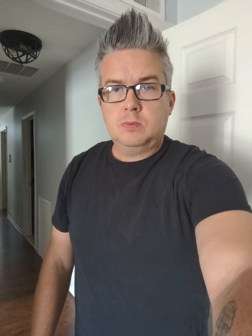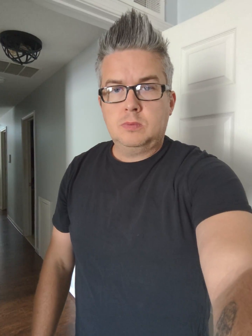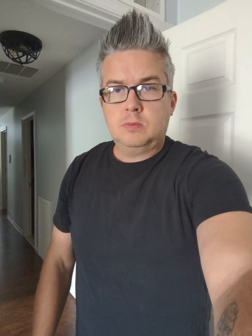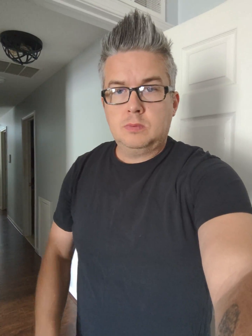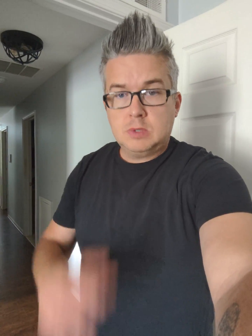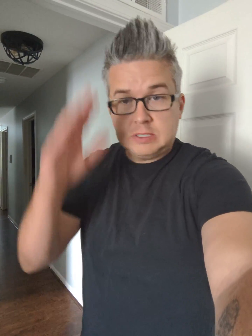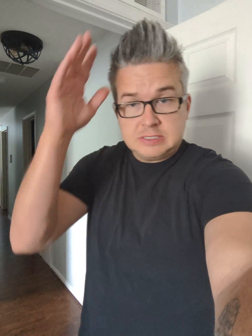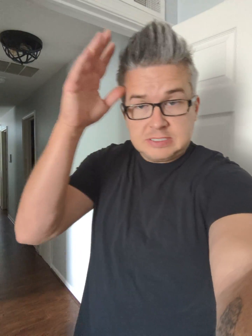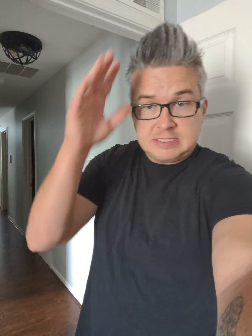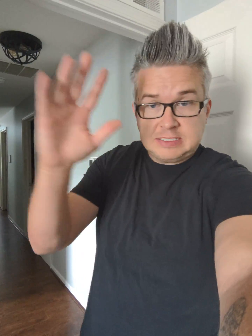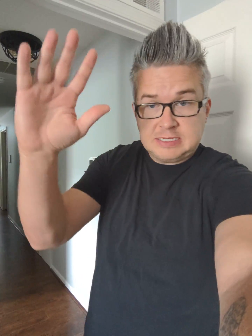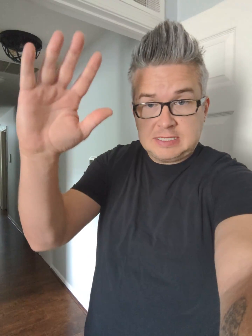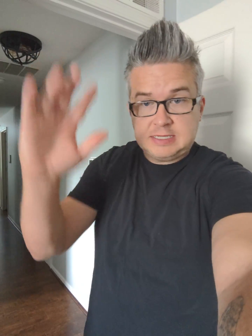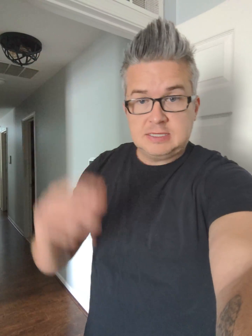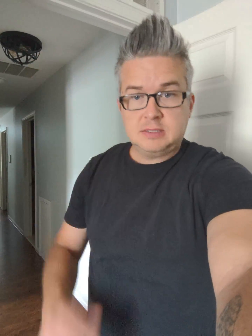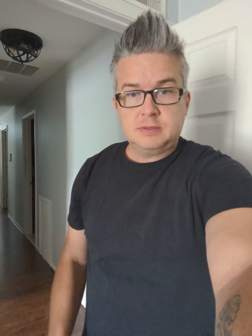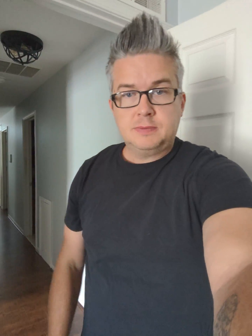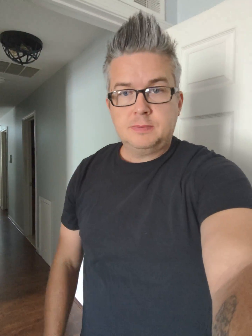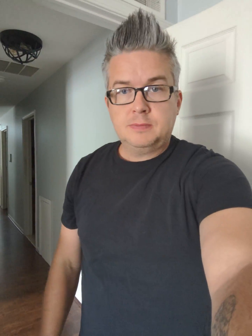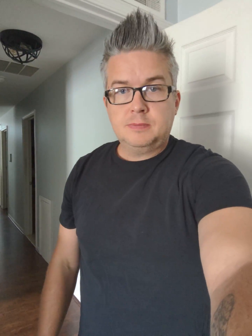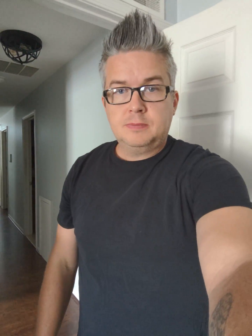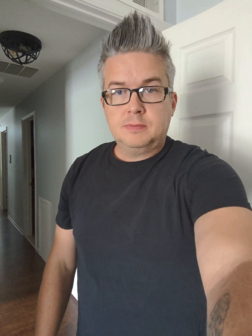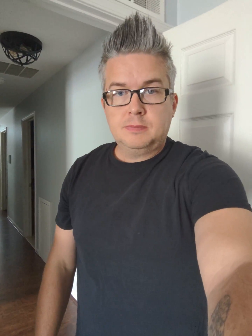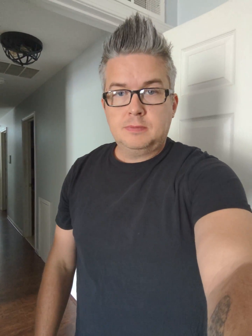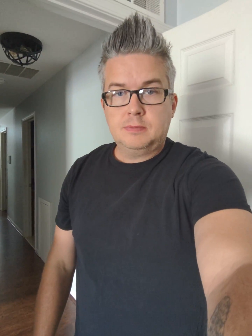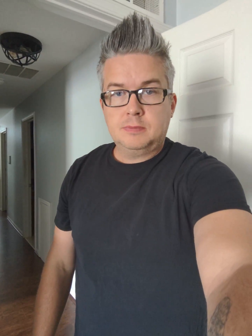moose